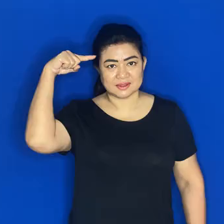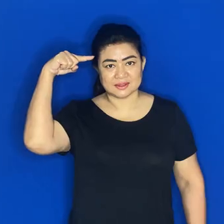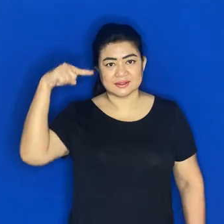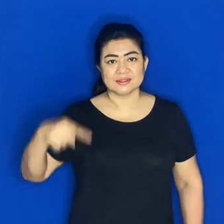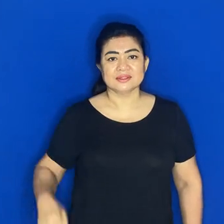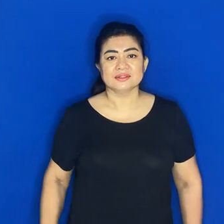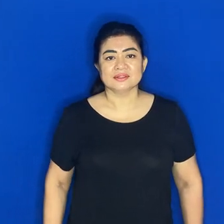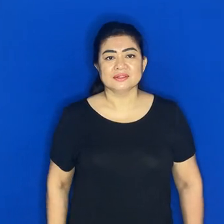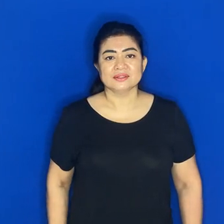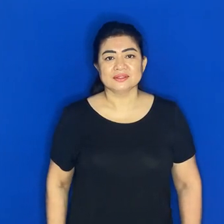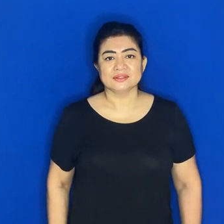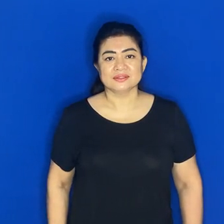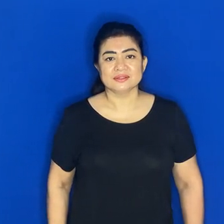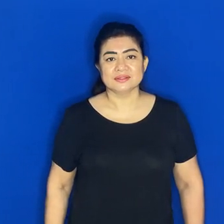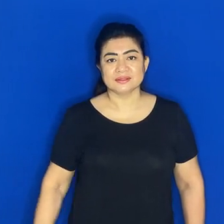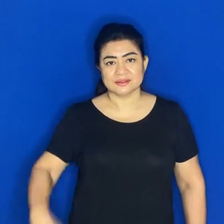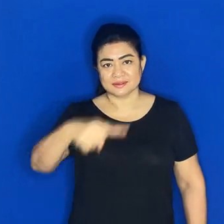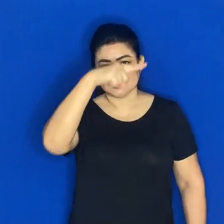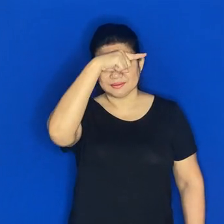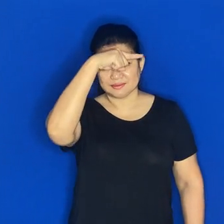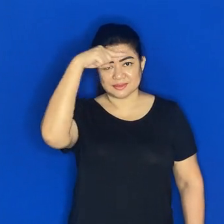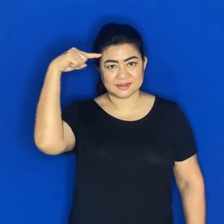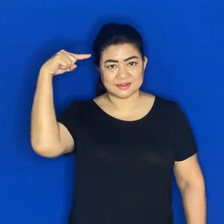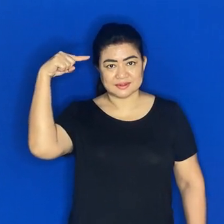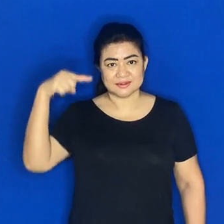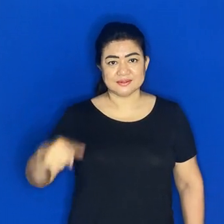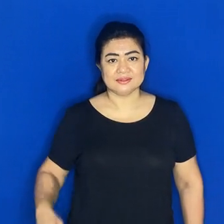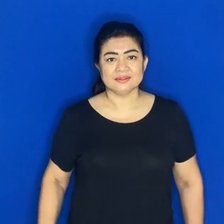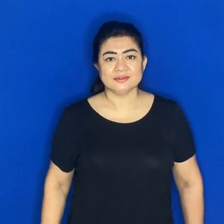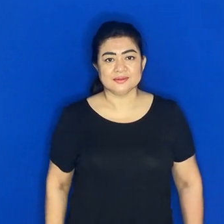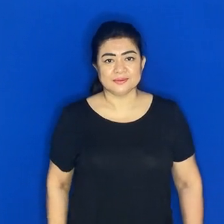black